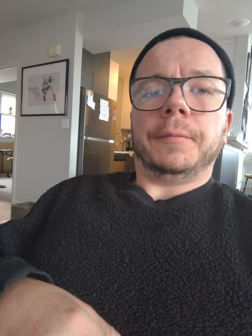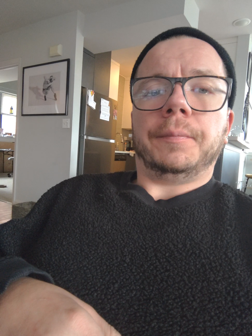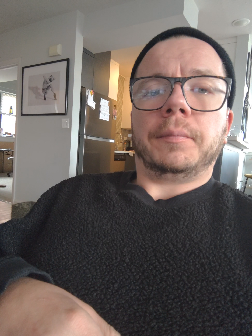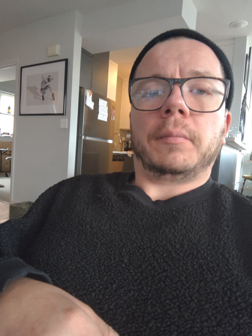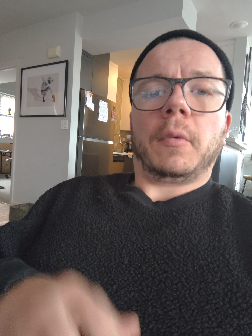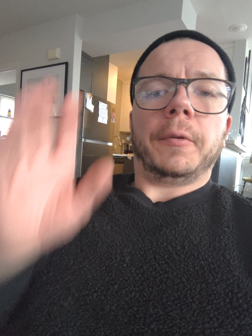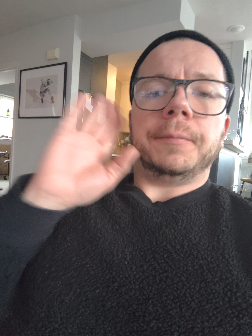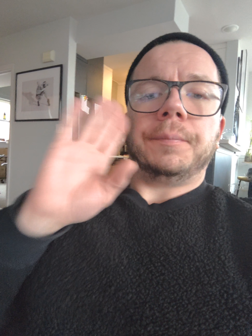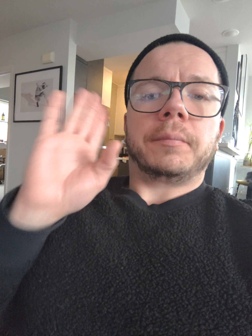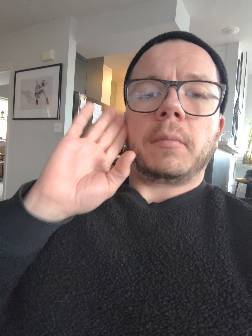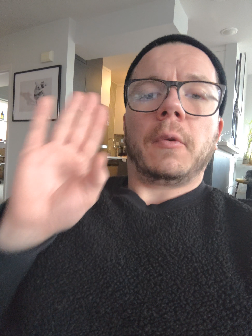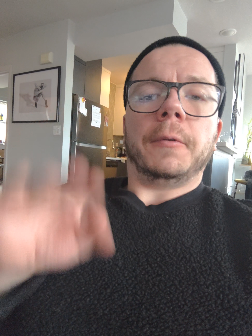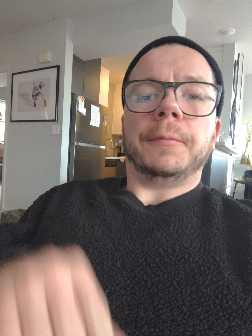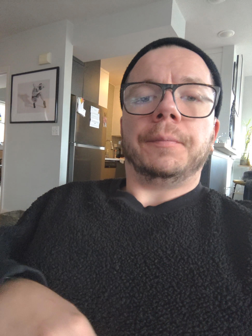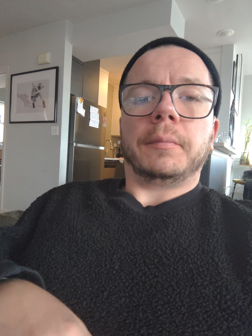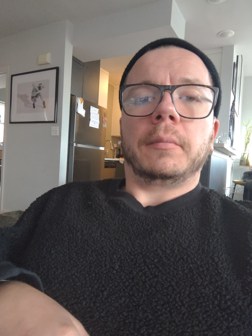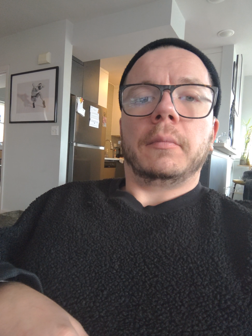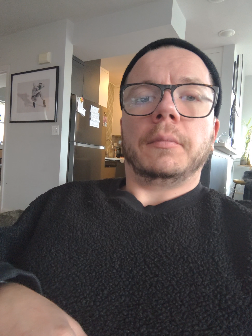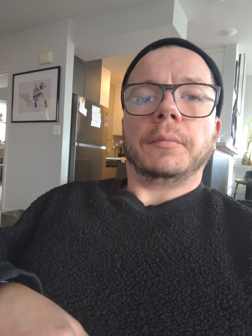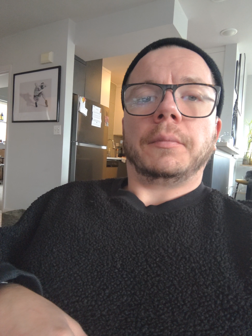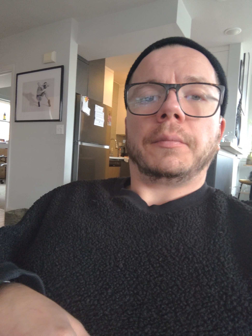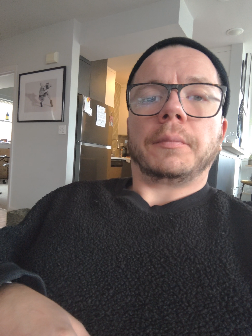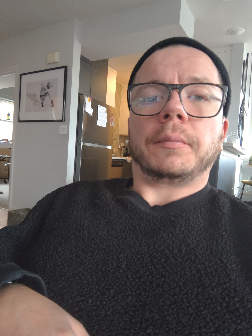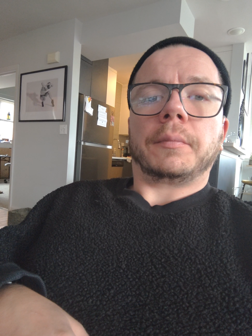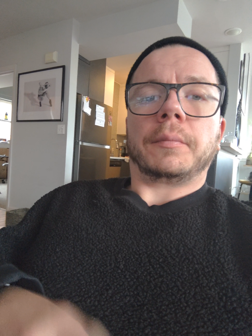dog